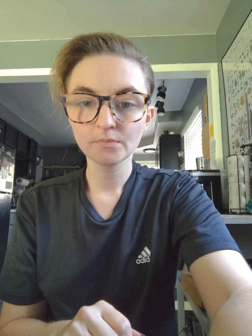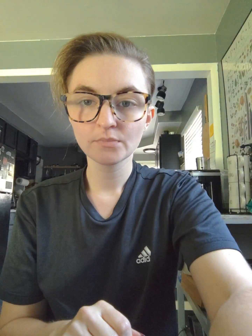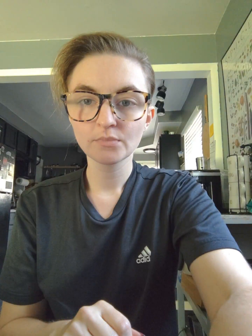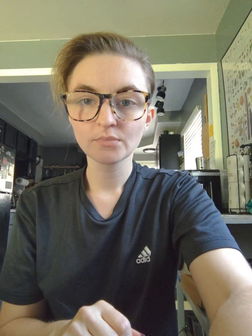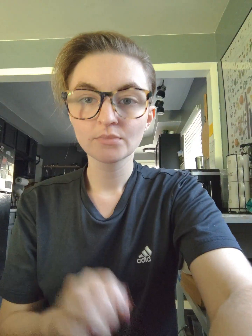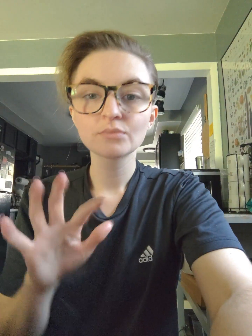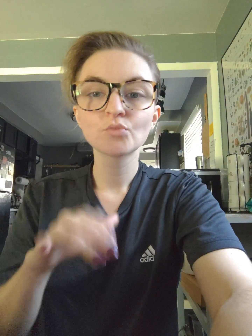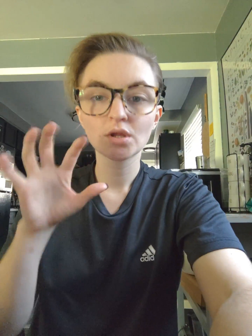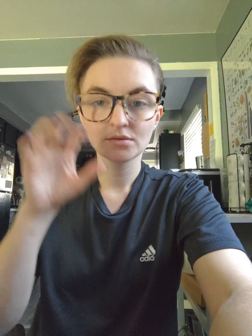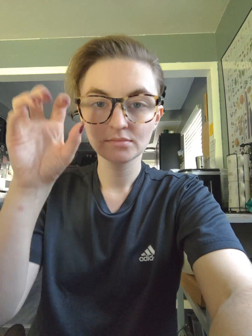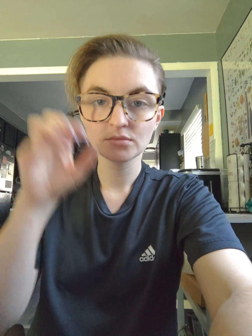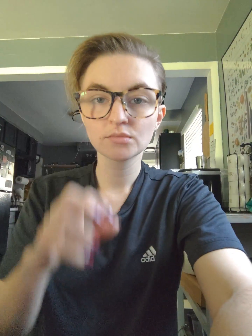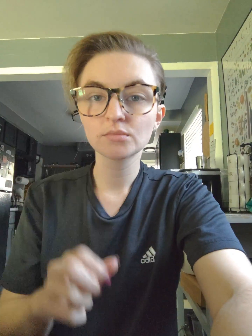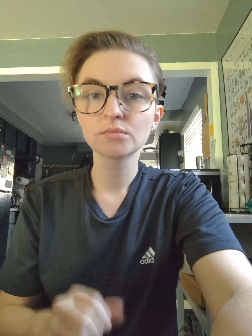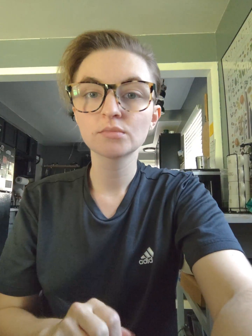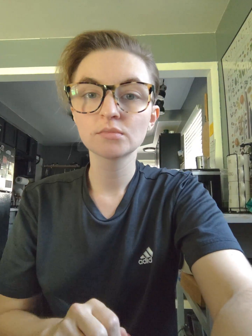climb